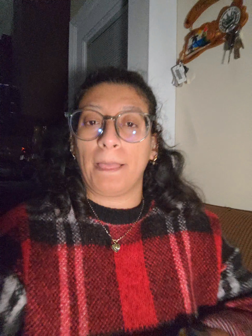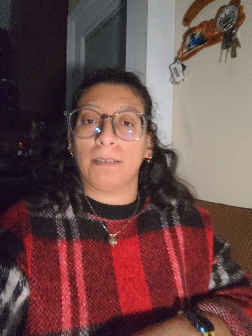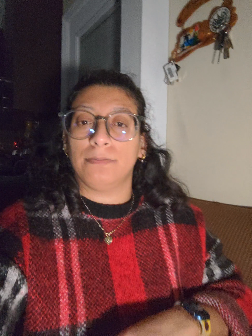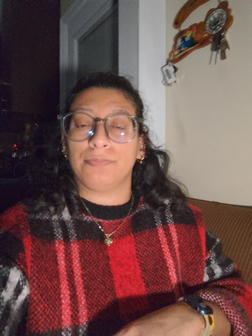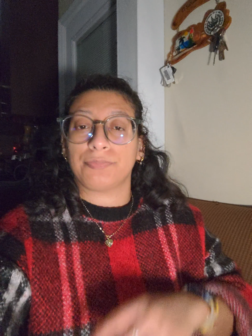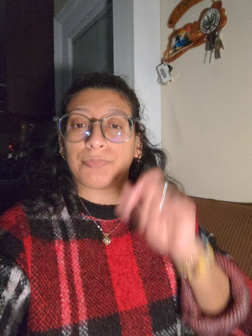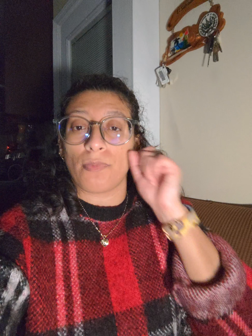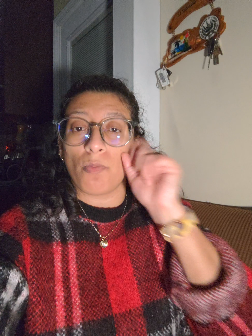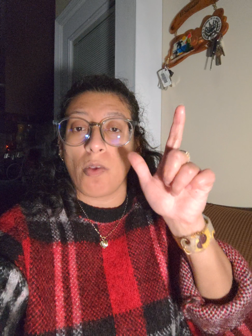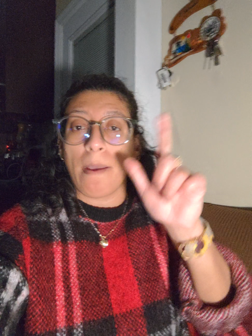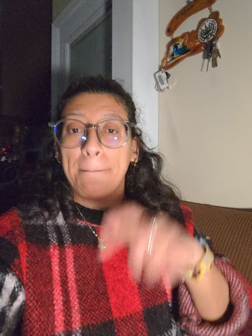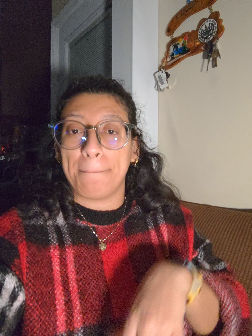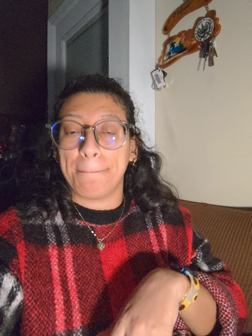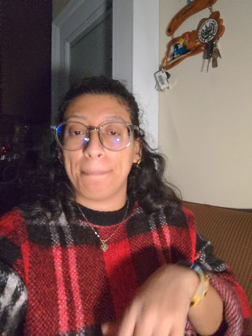wake